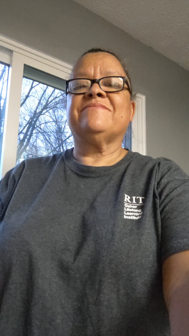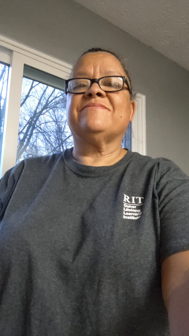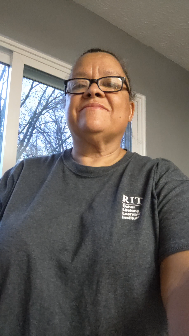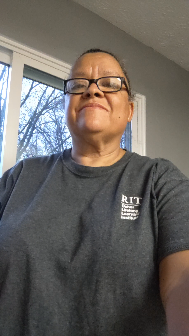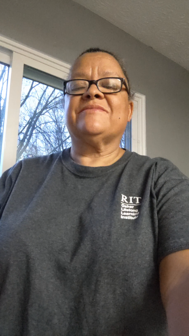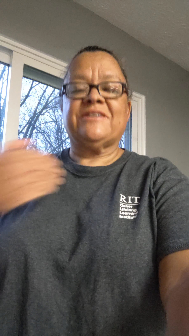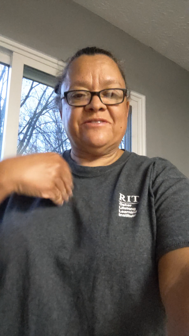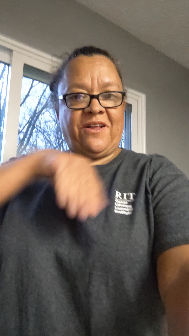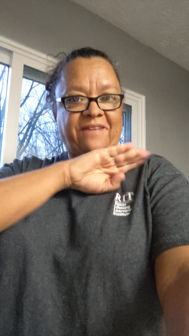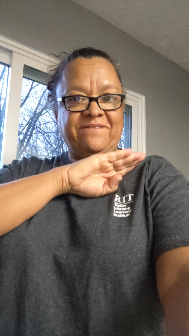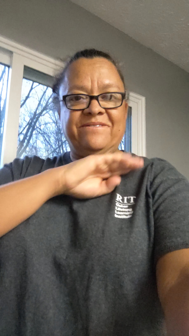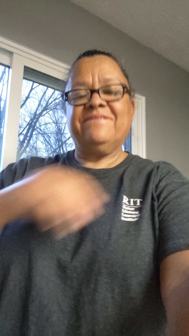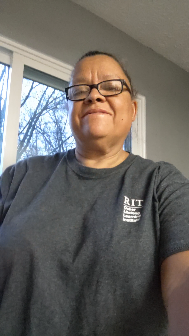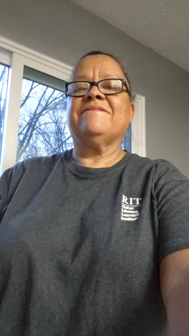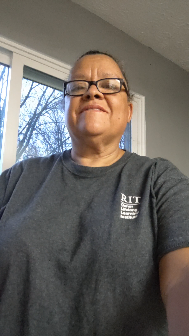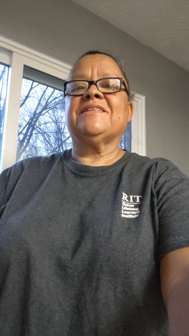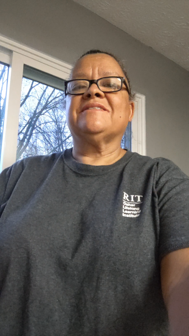scarf